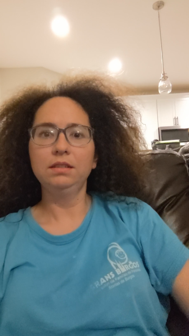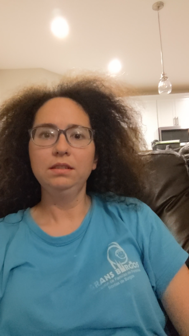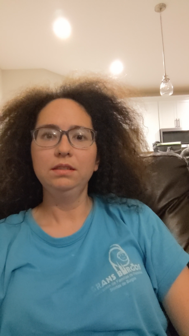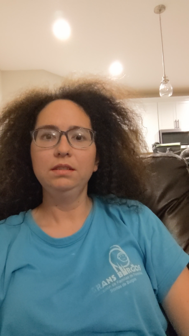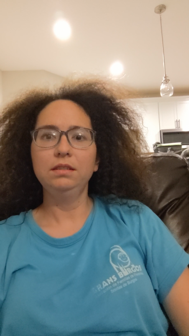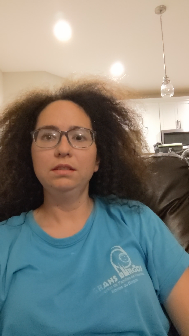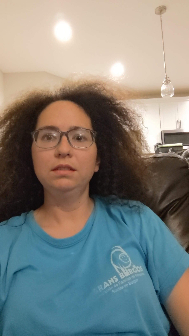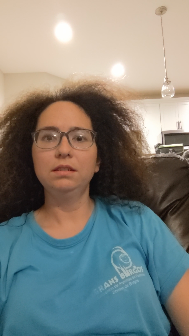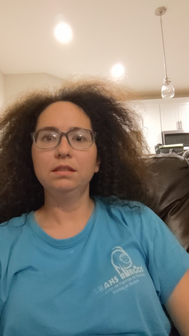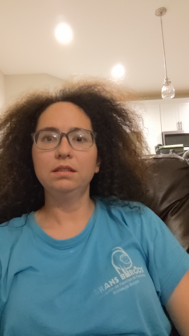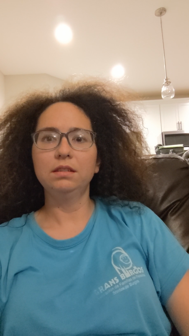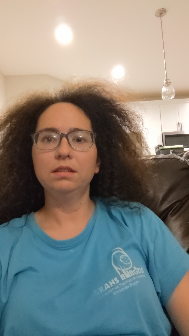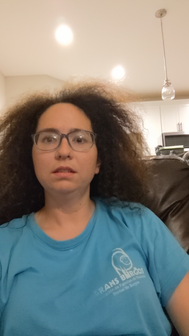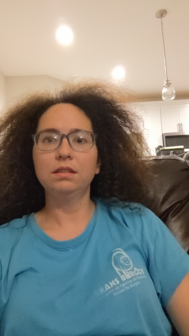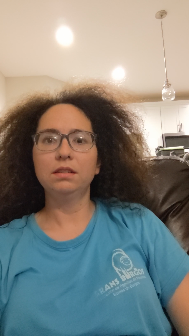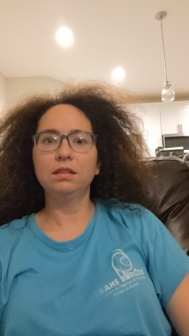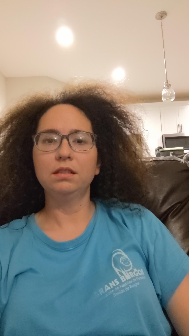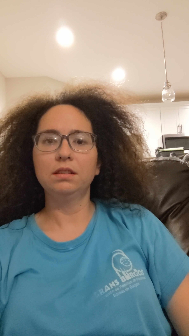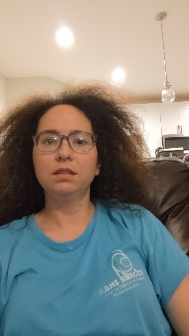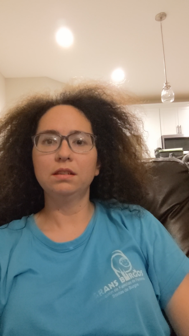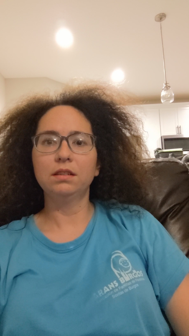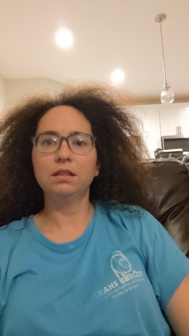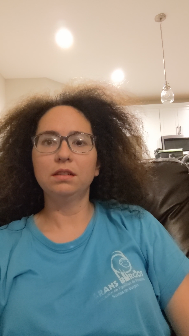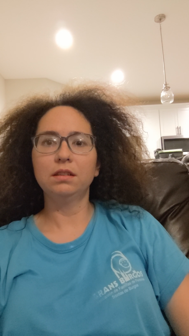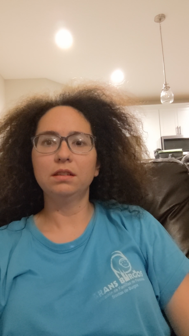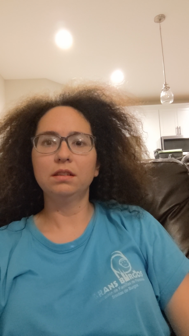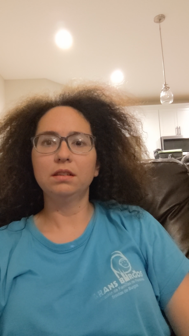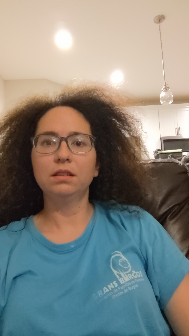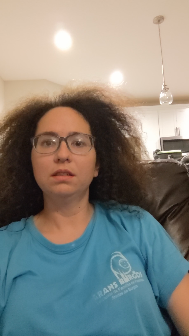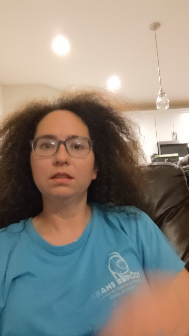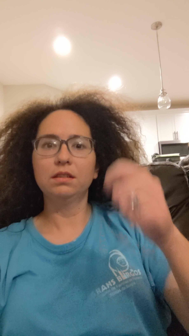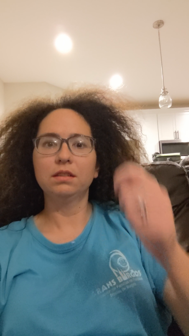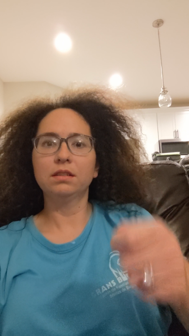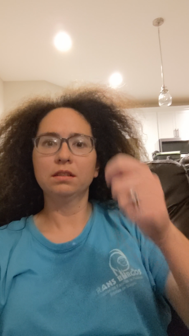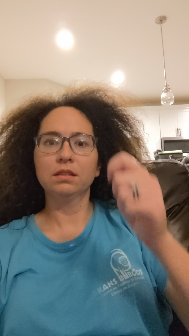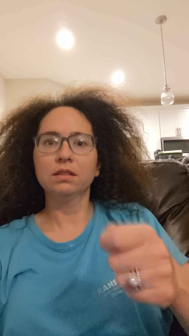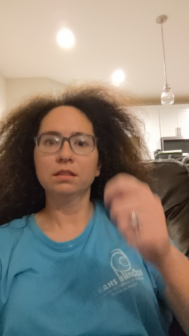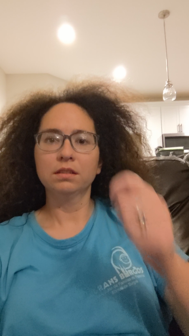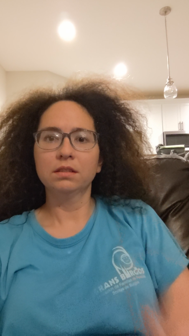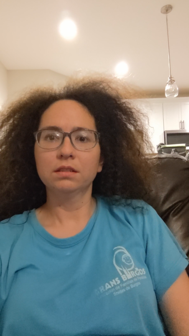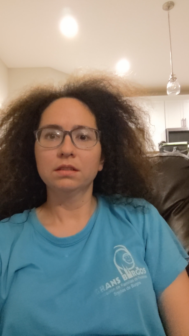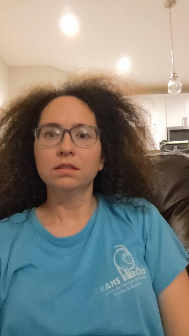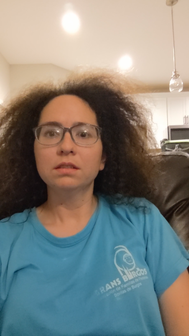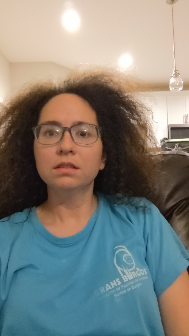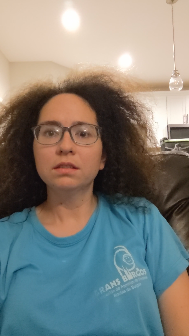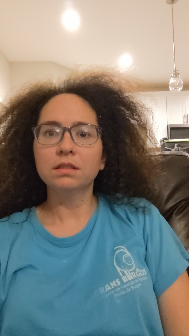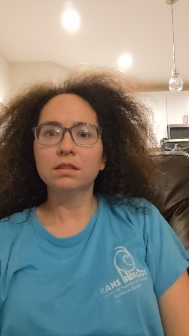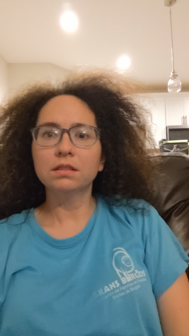cart